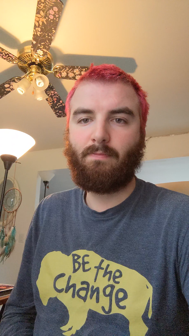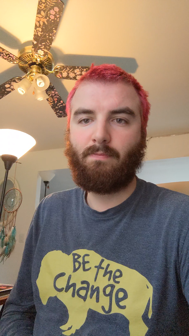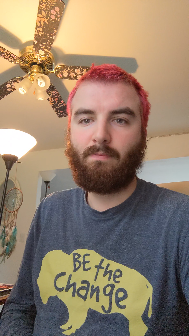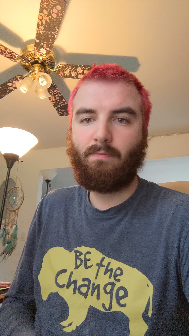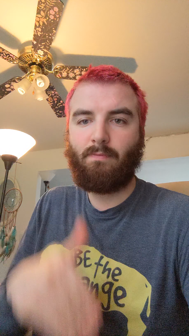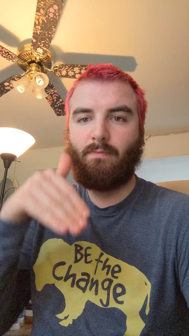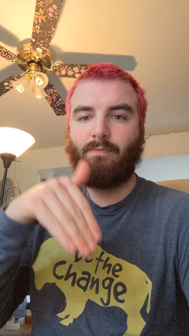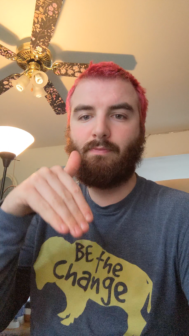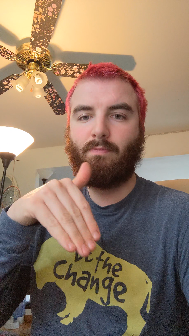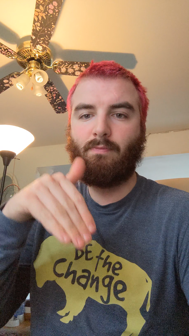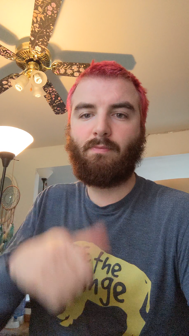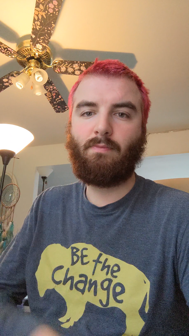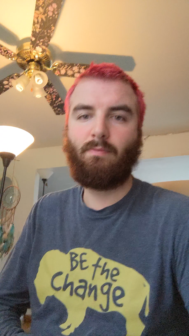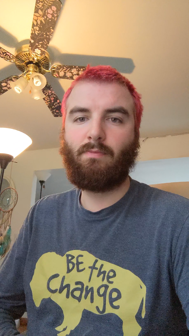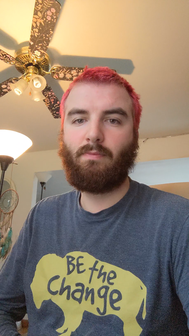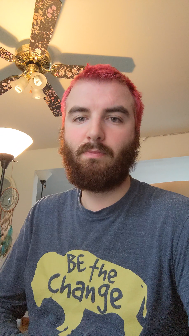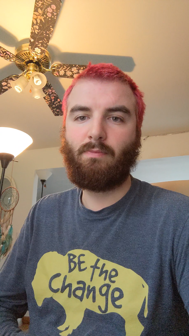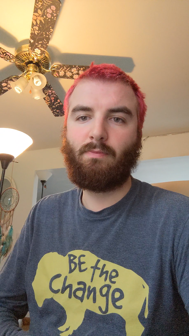doctor